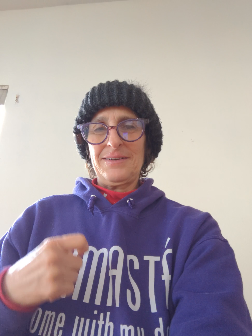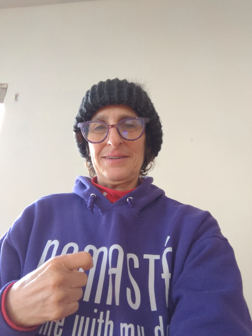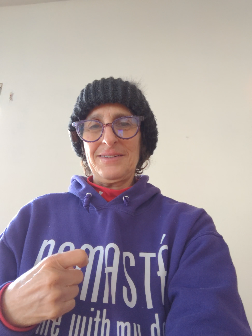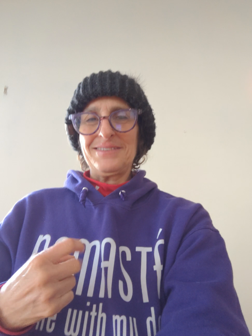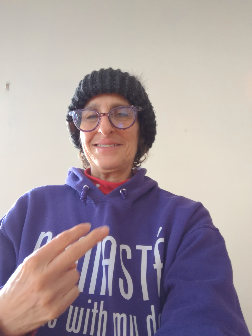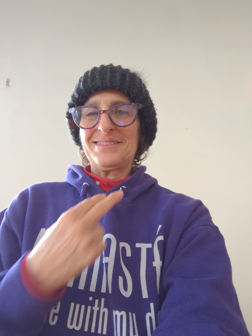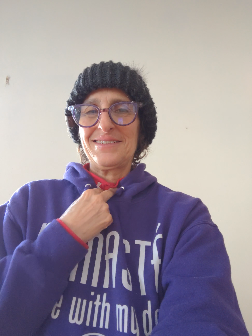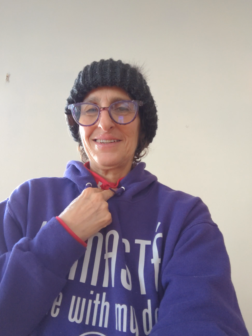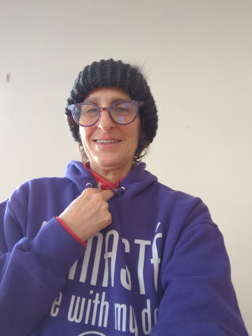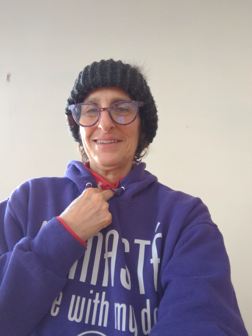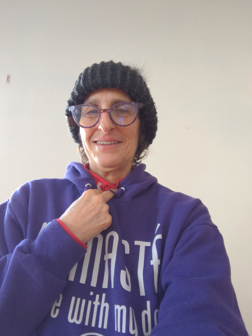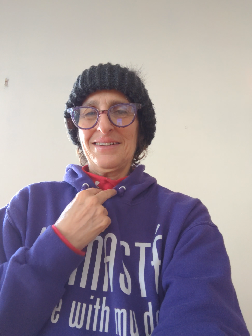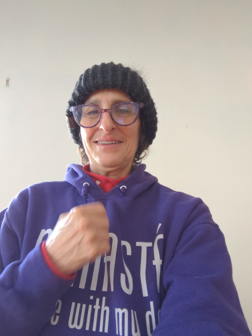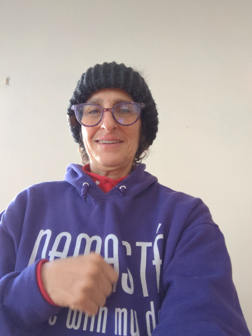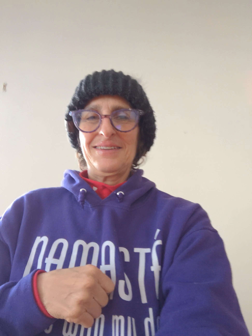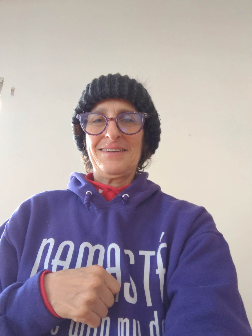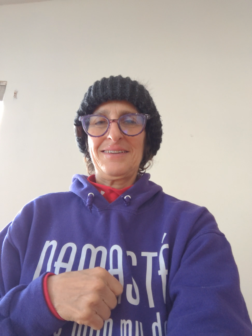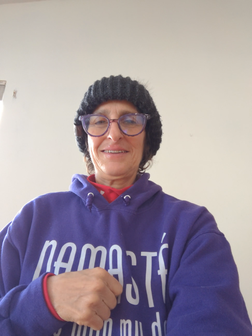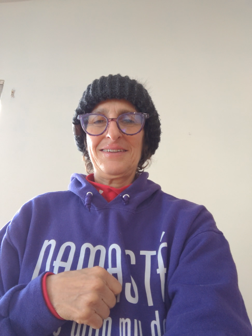stuck